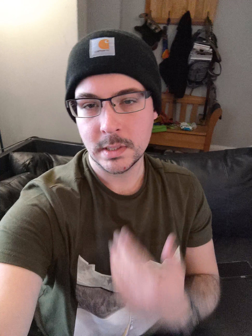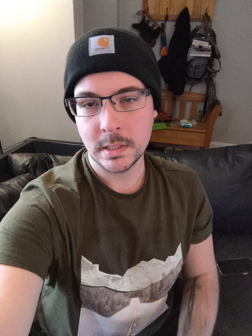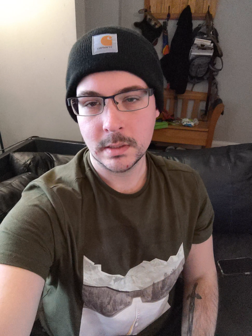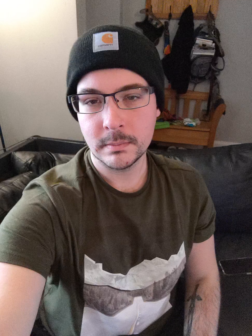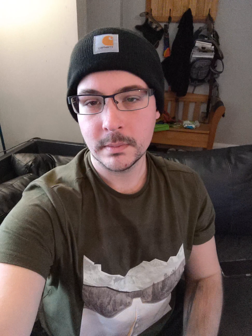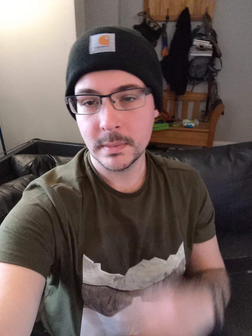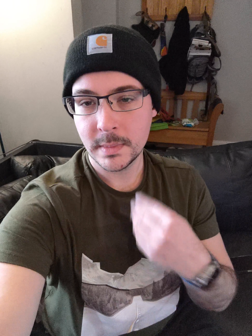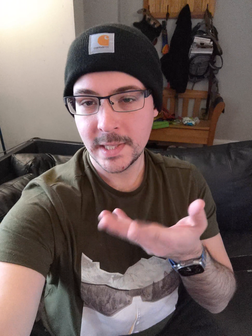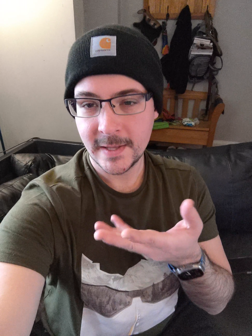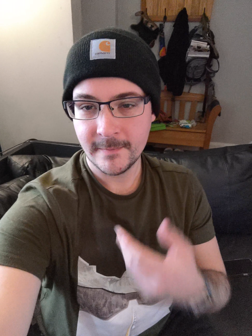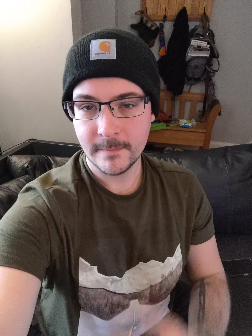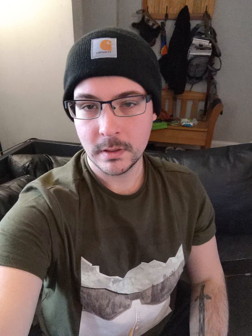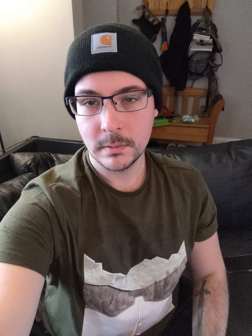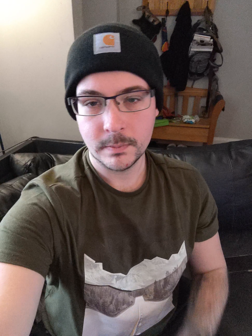give